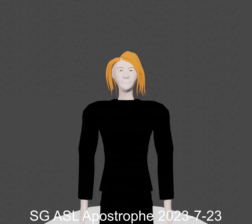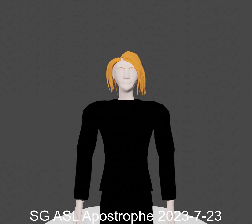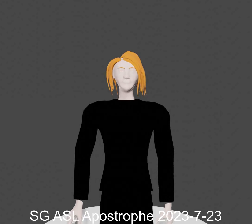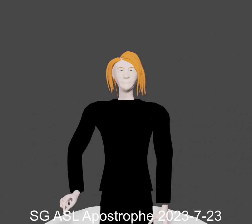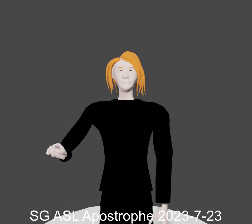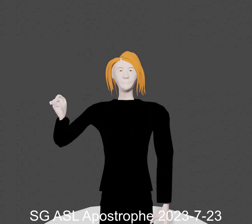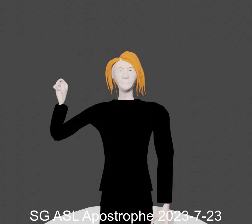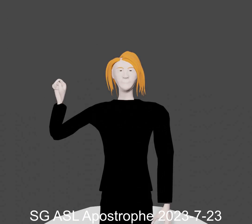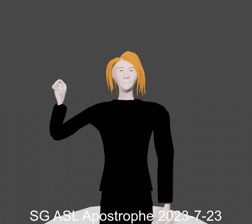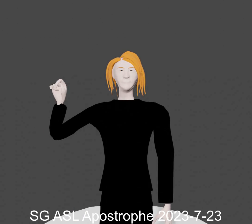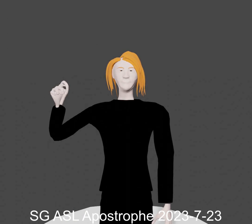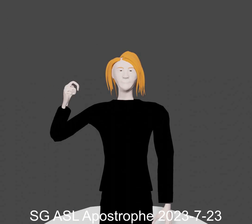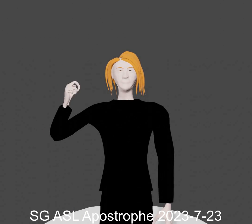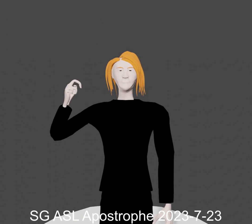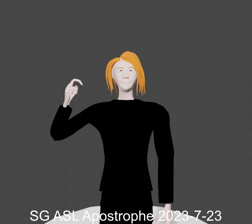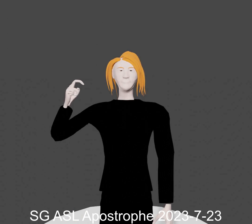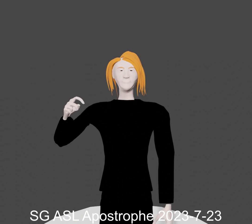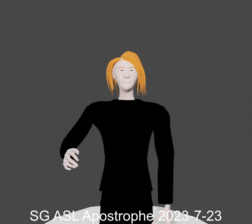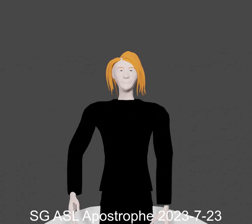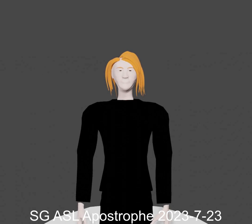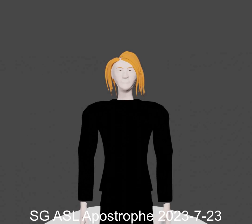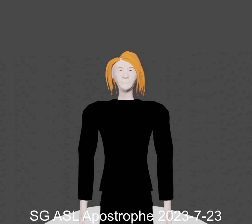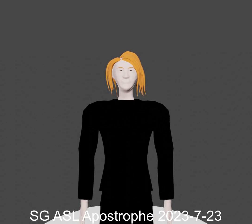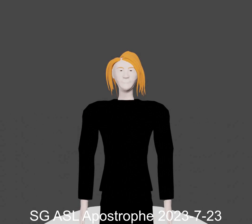Apostrophe